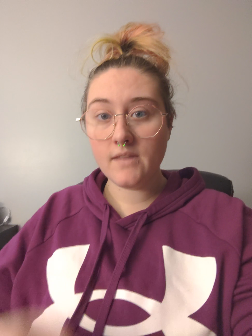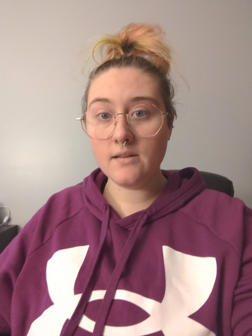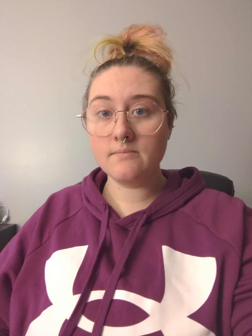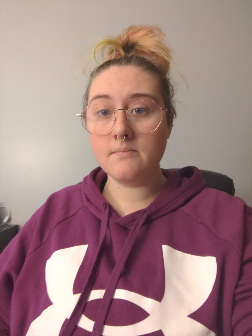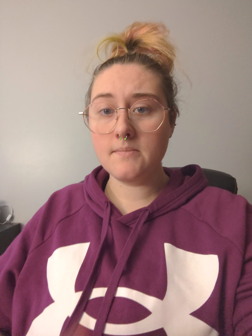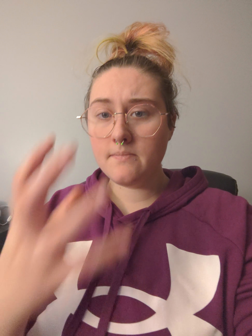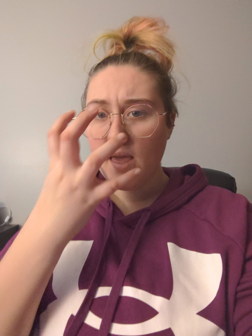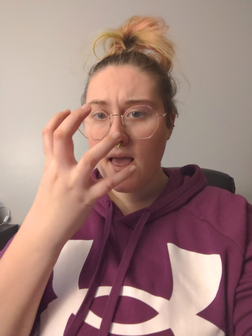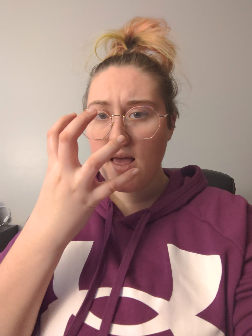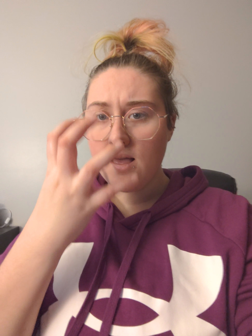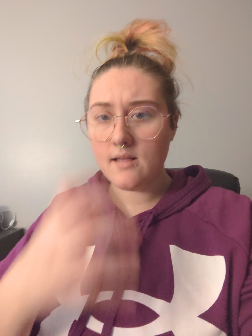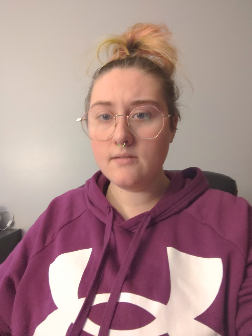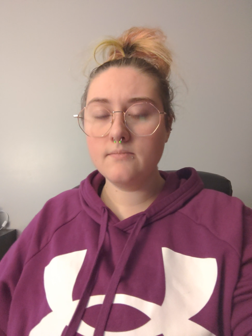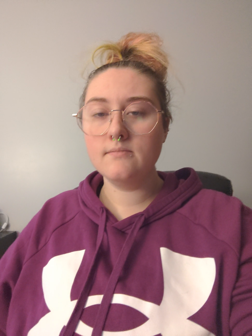mad